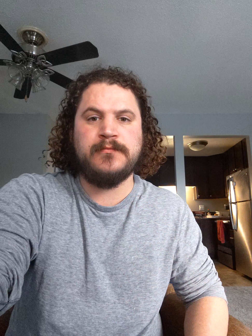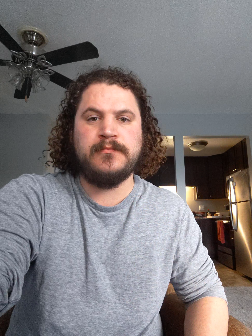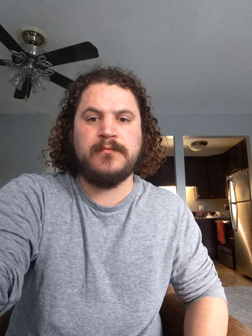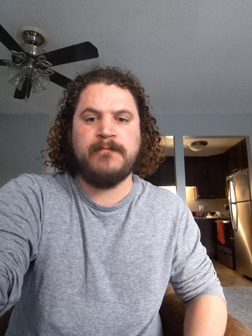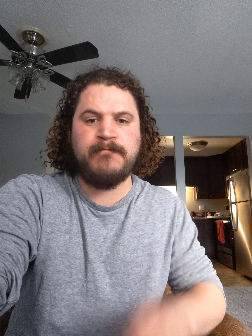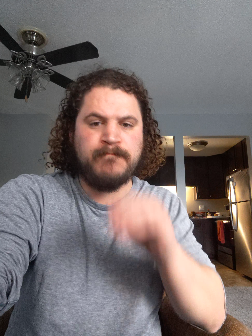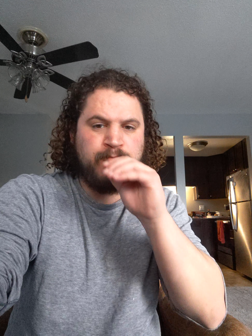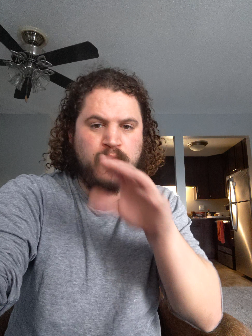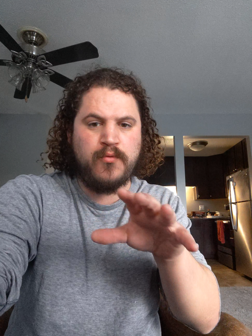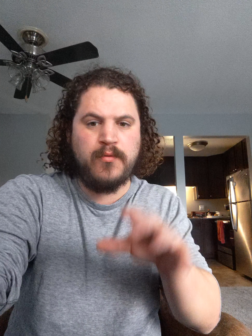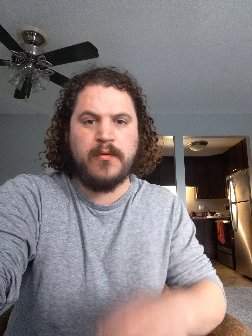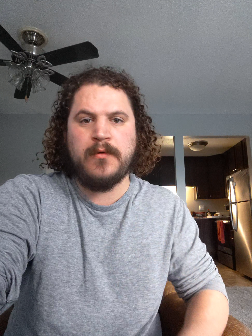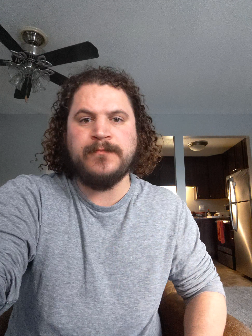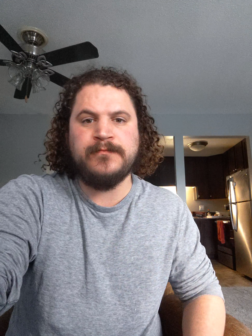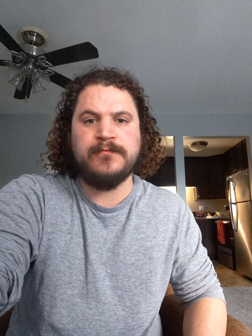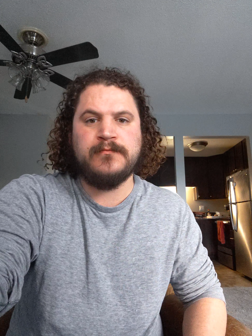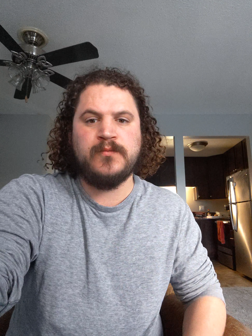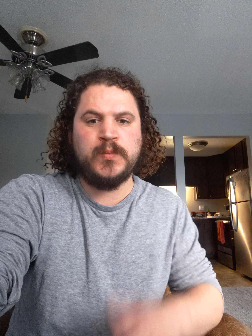blow